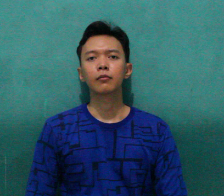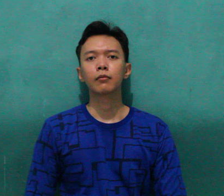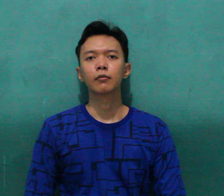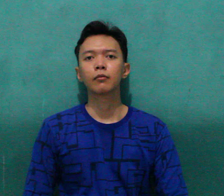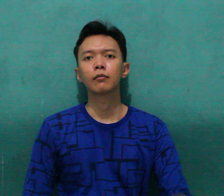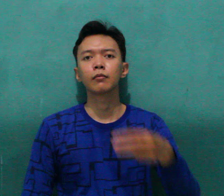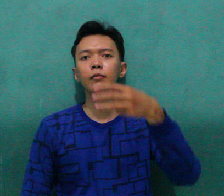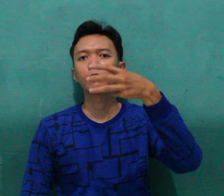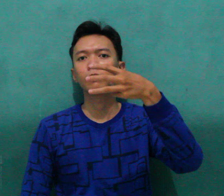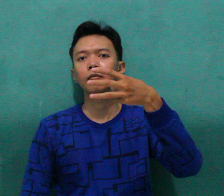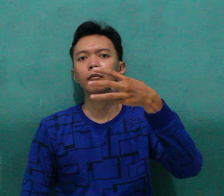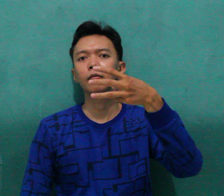E